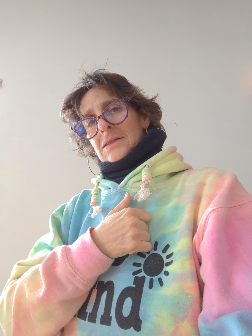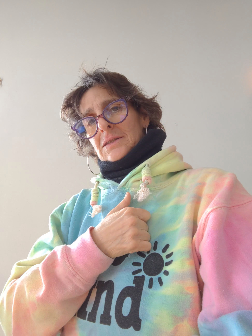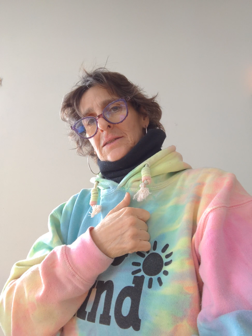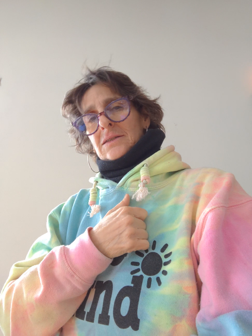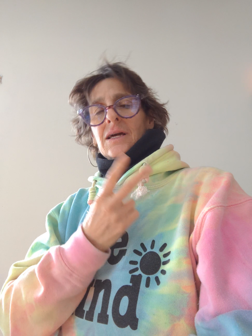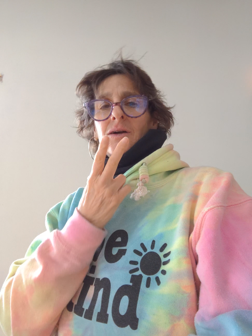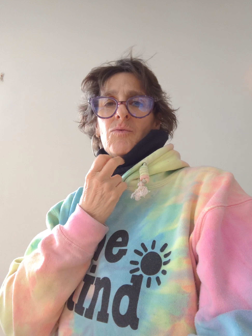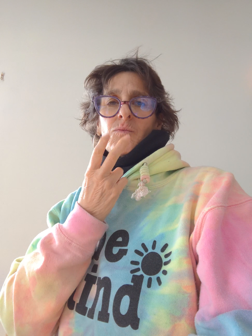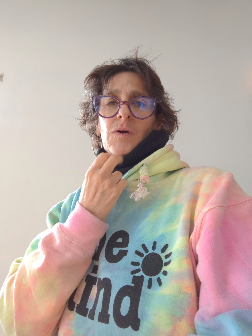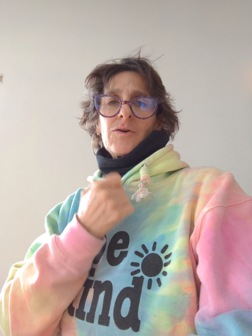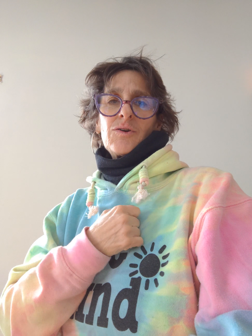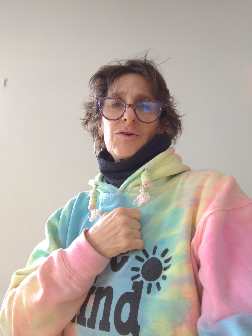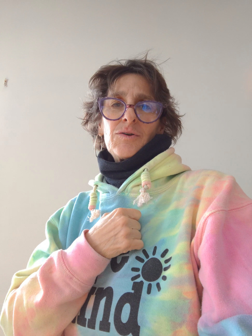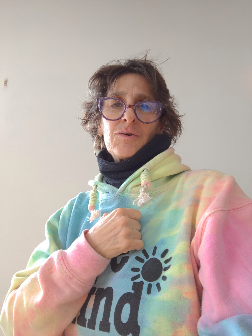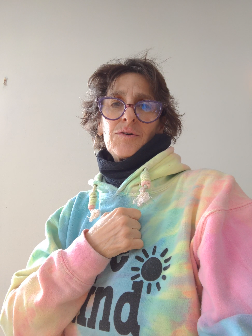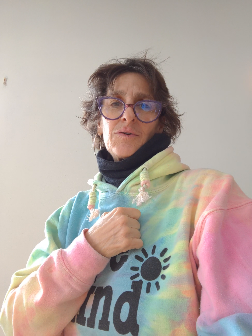underwear